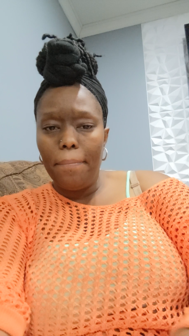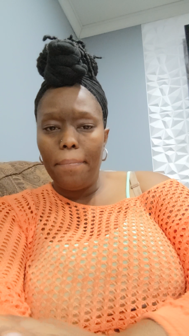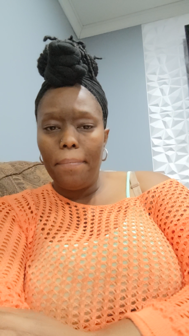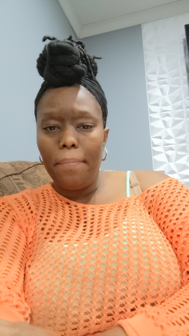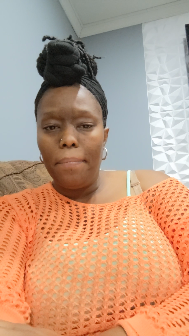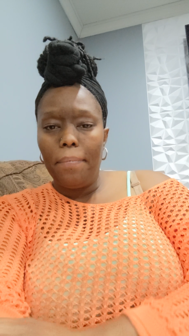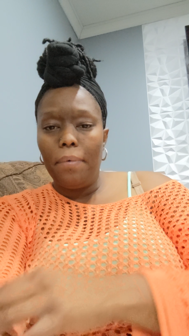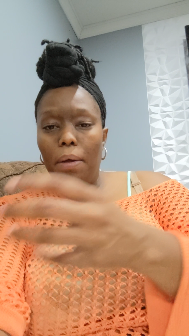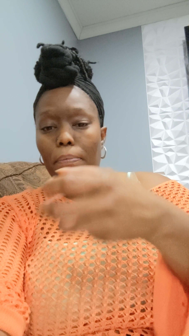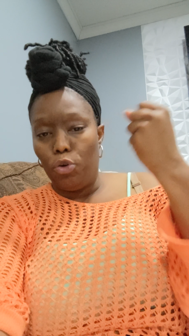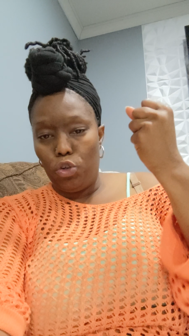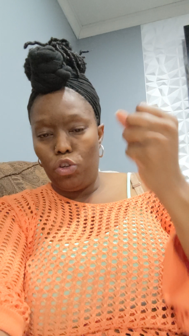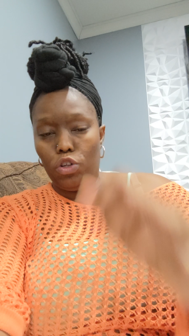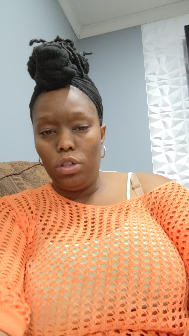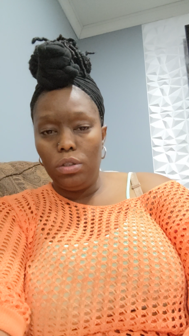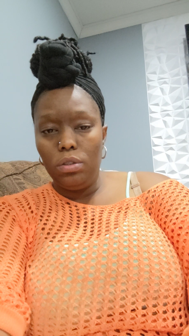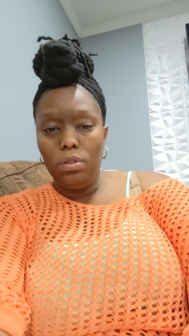pull